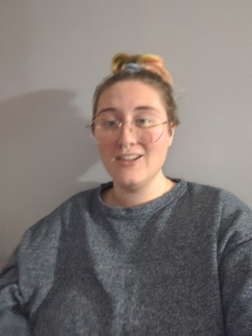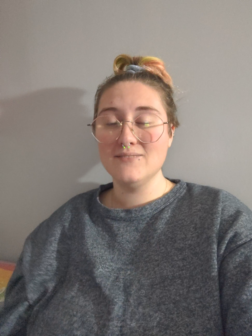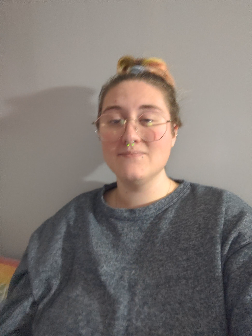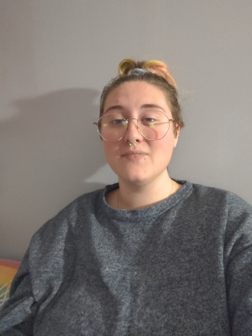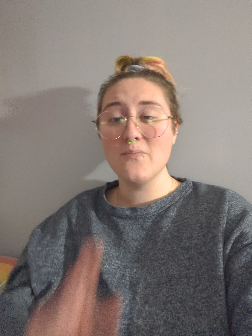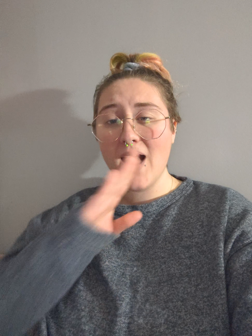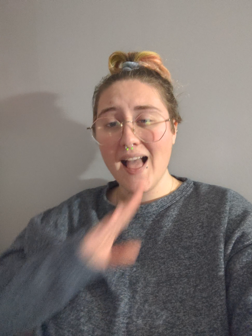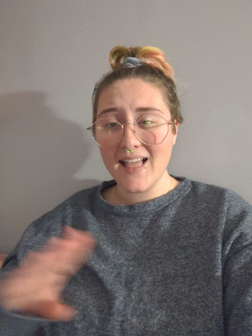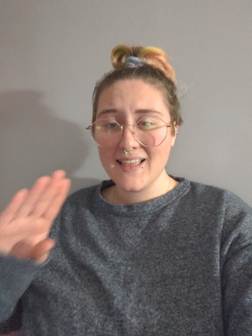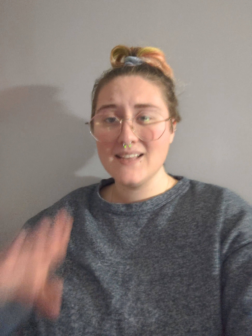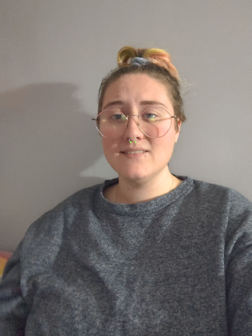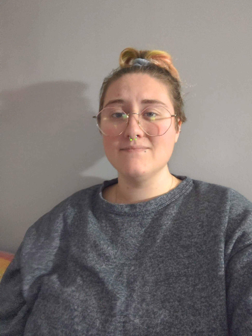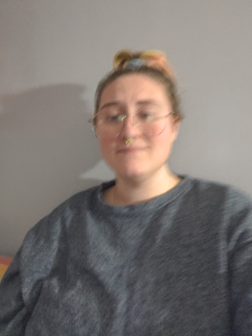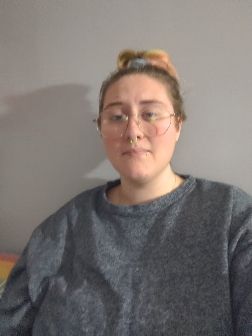quiet